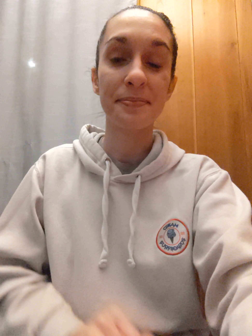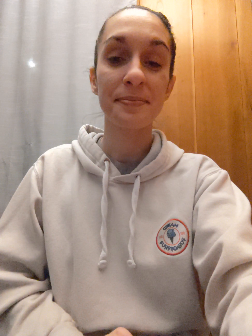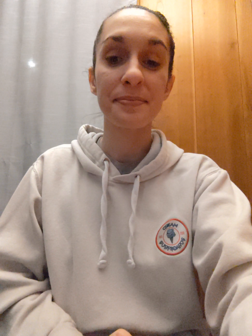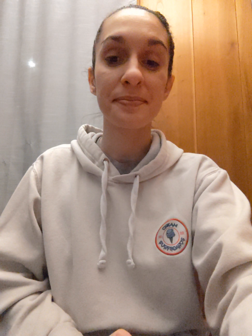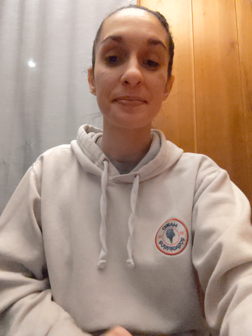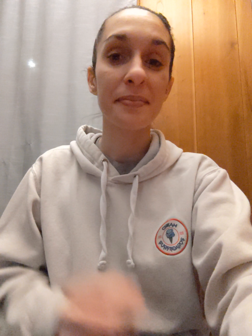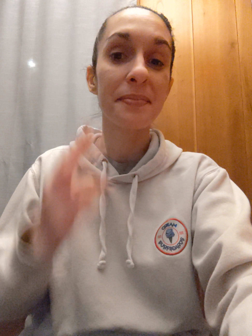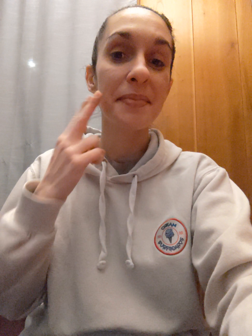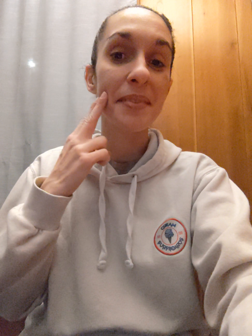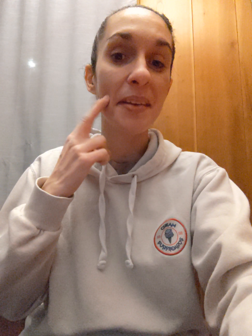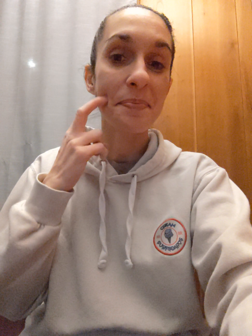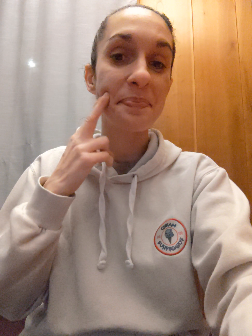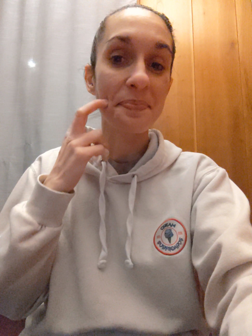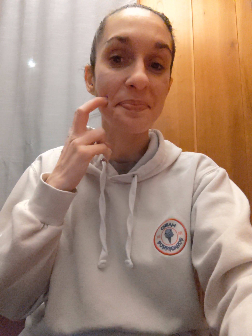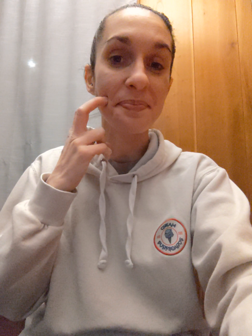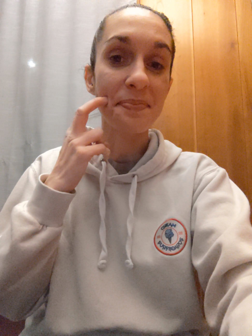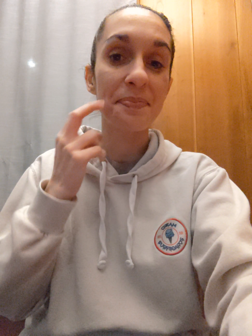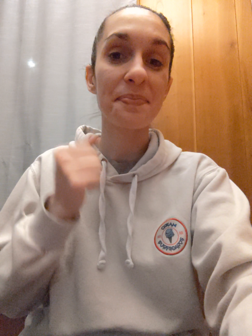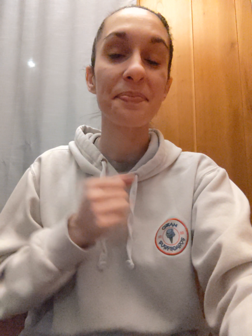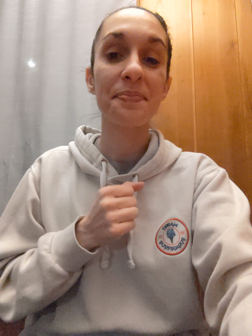gum